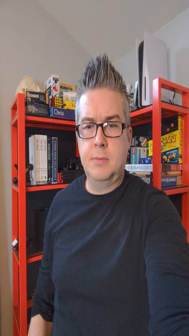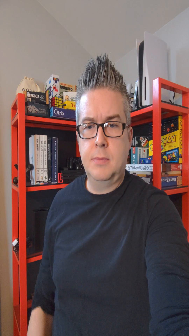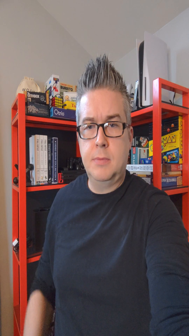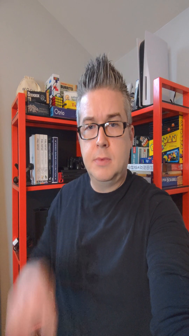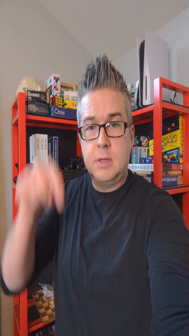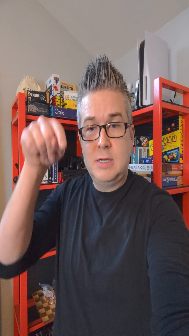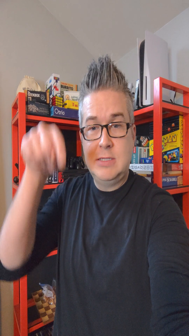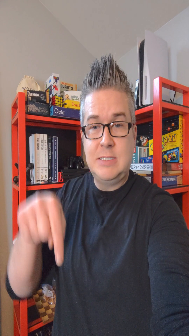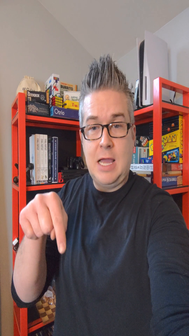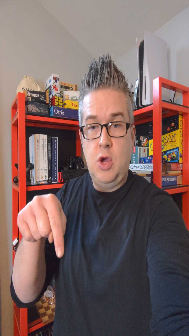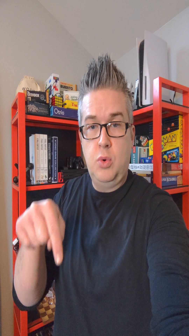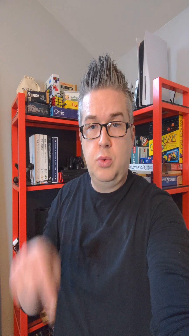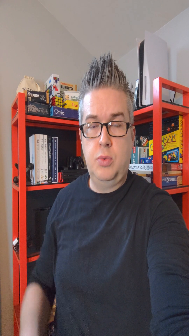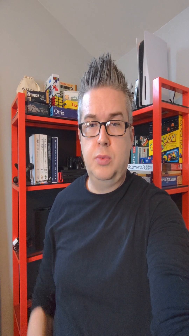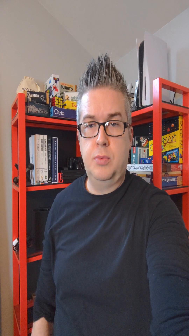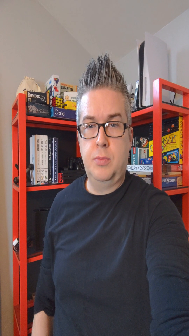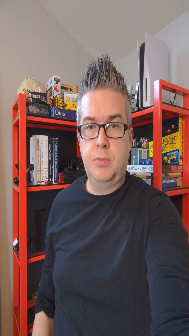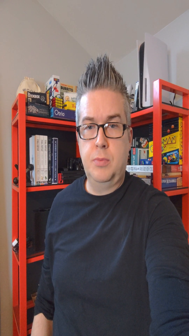down